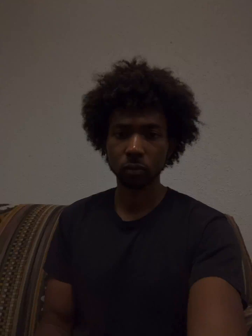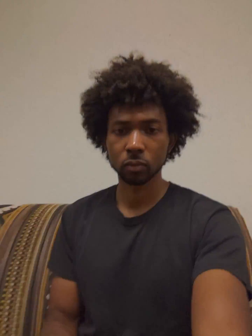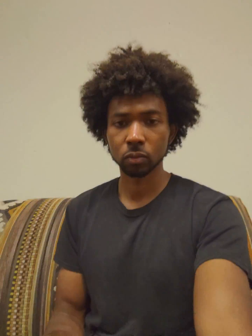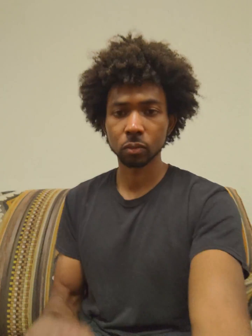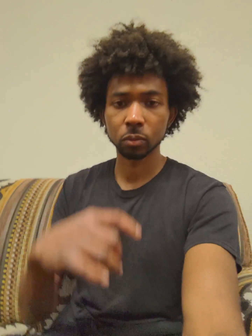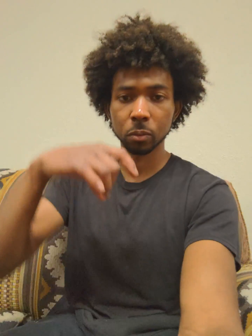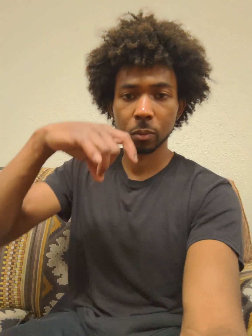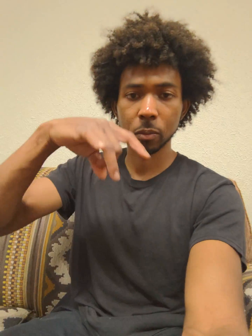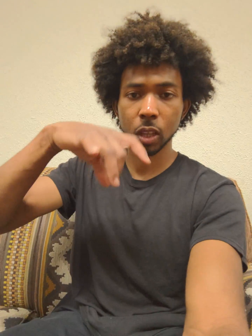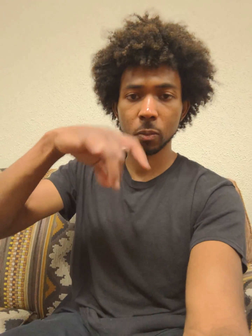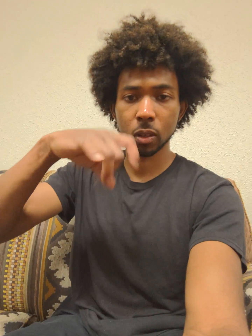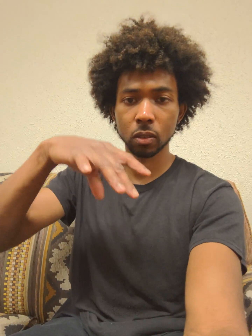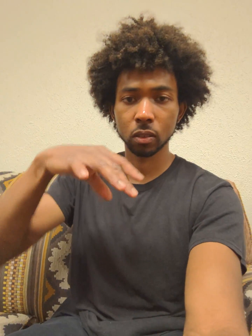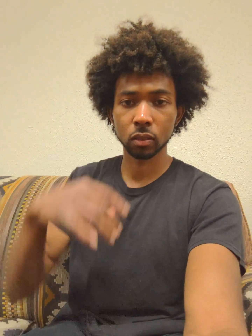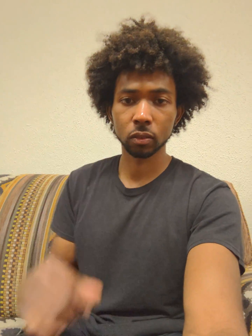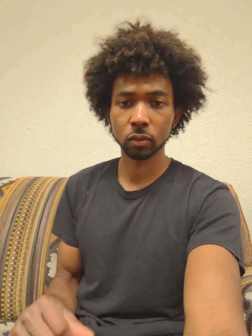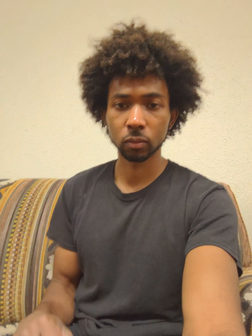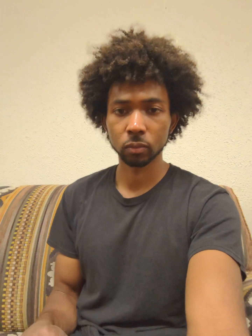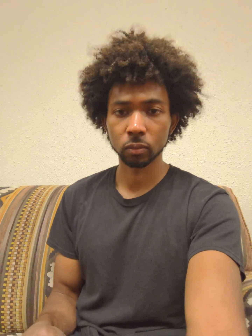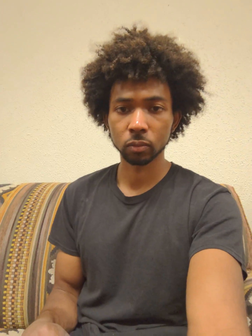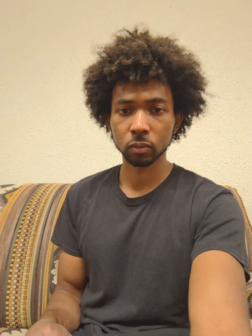pumpkin